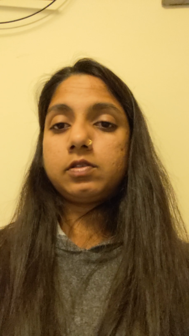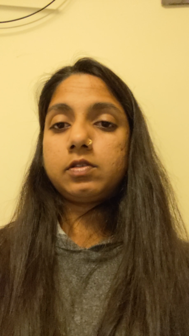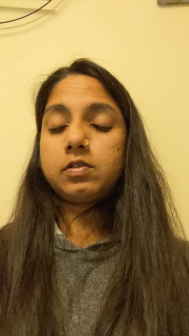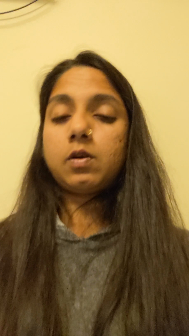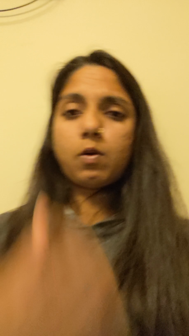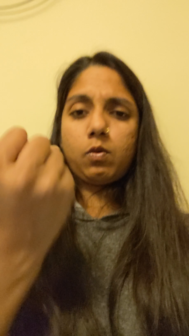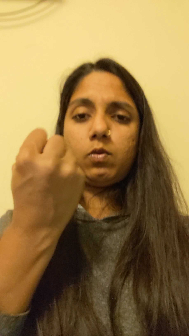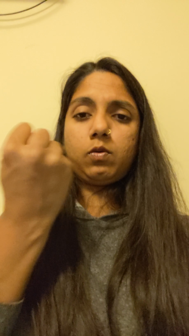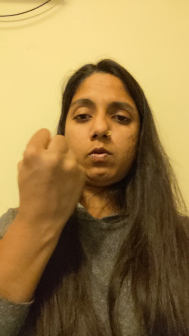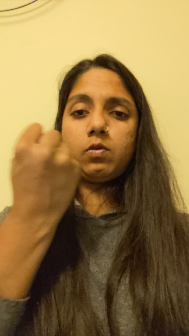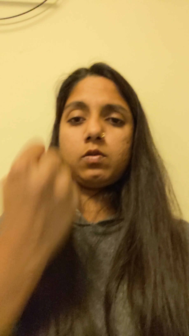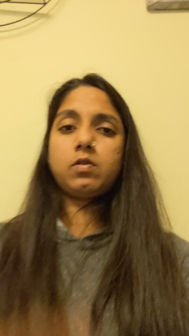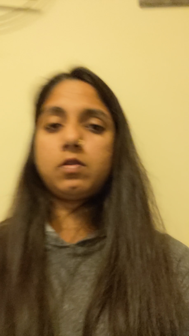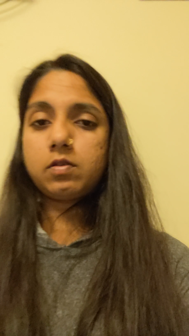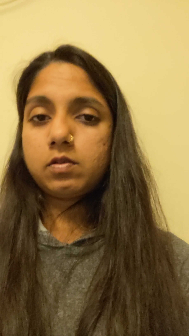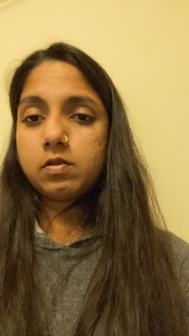hold